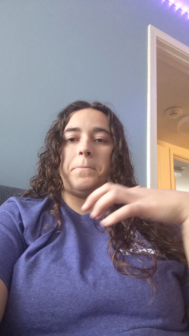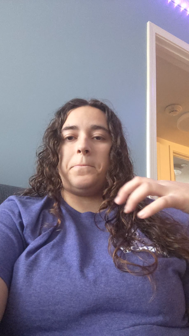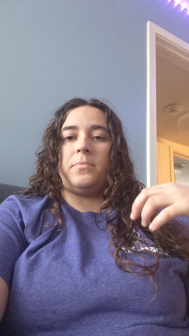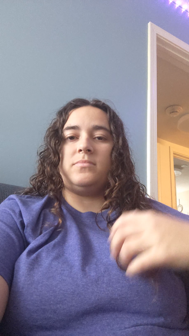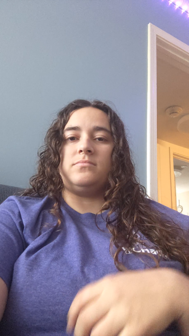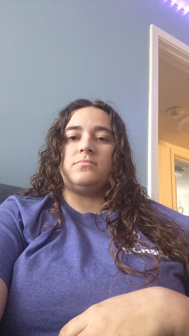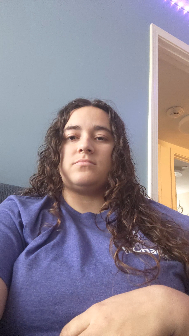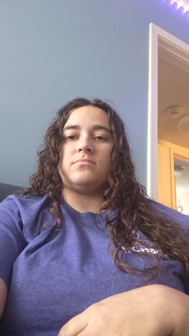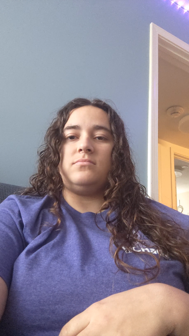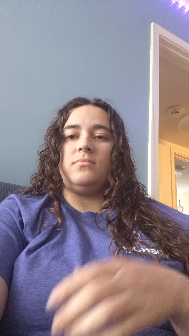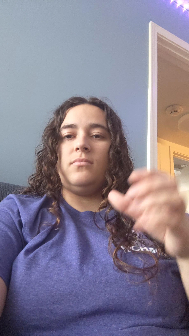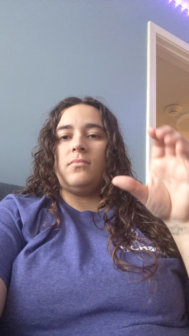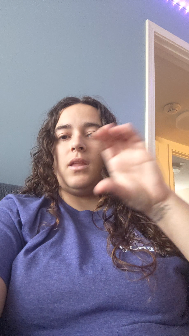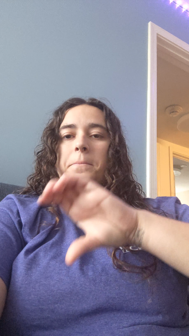dump